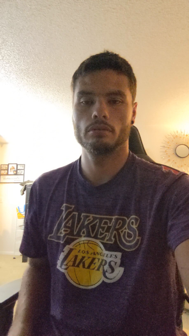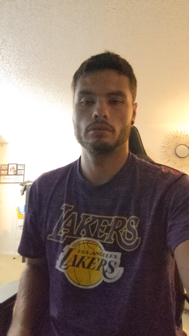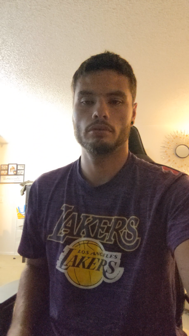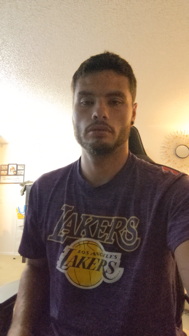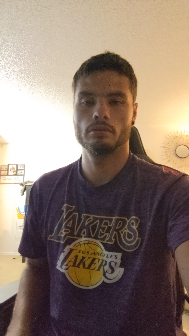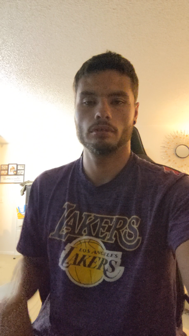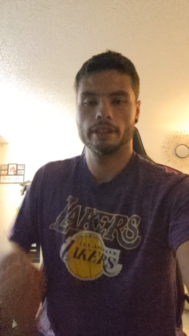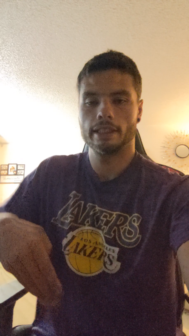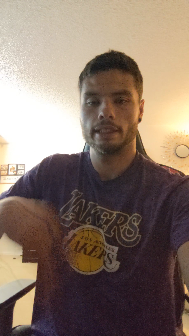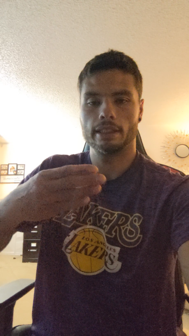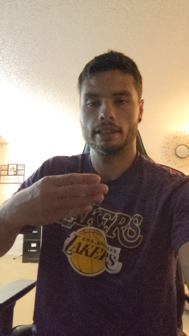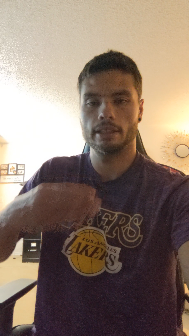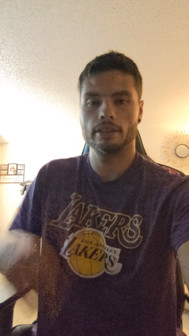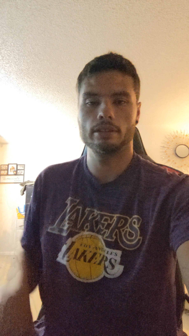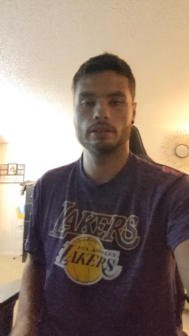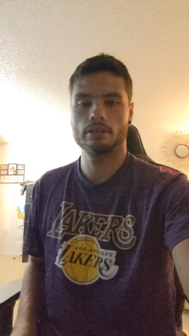kick